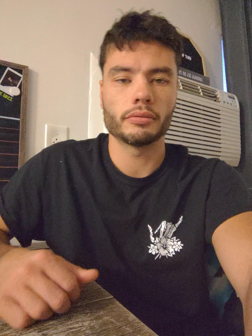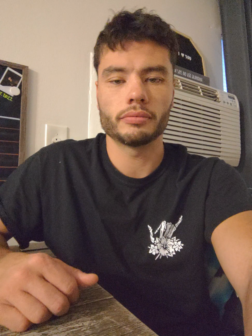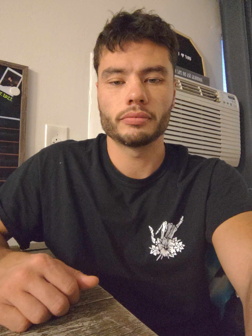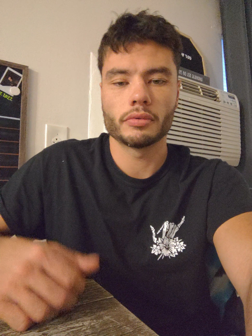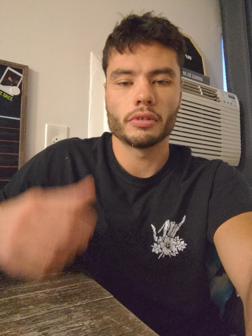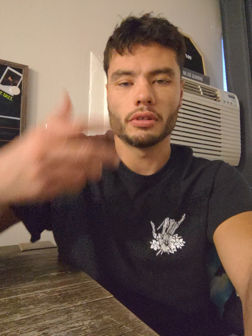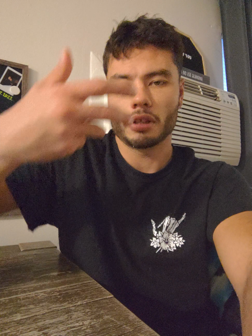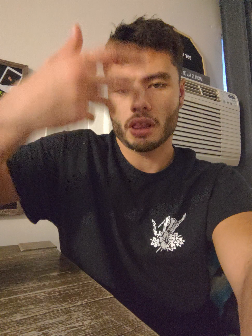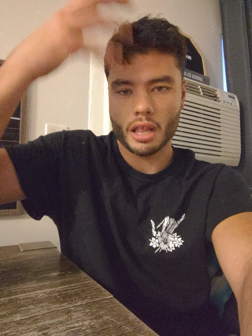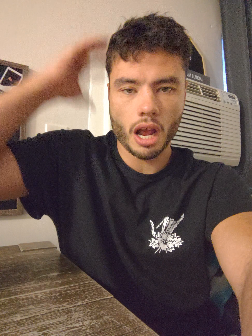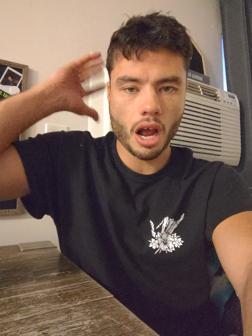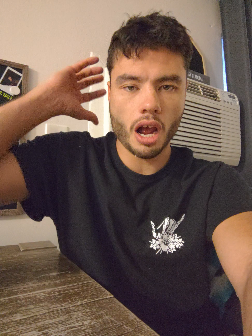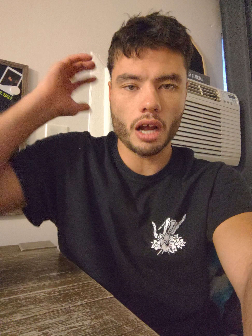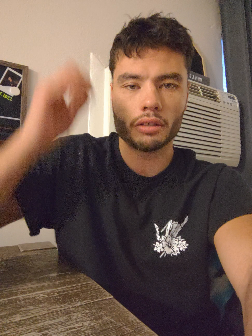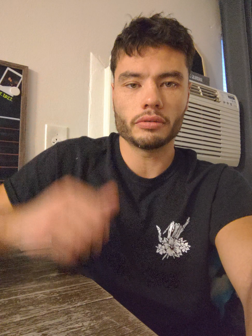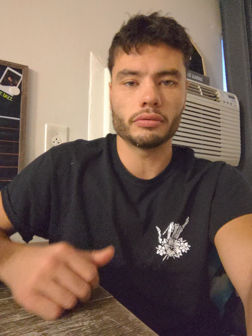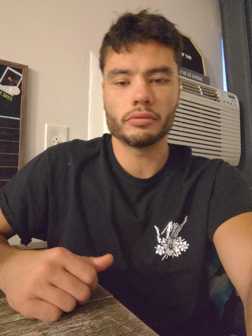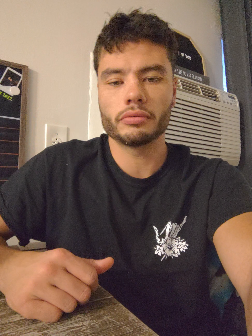lion